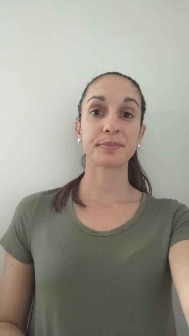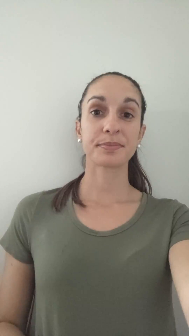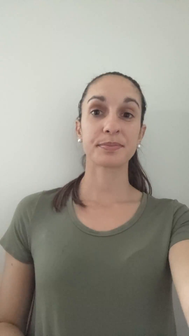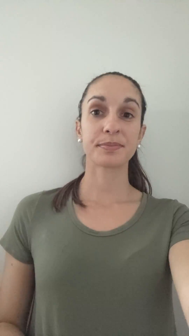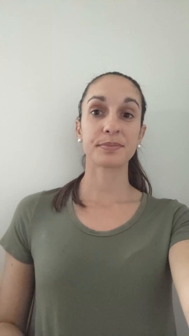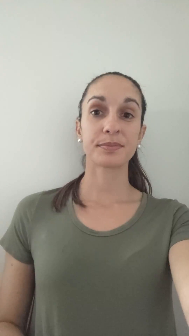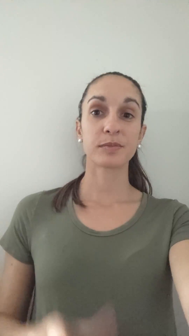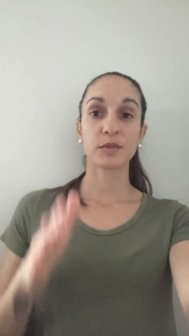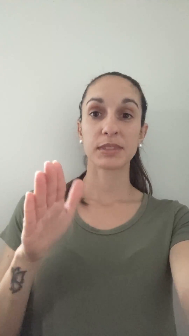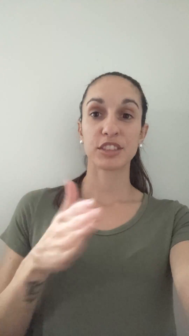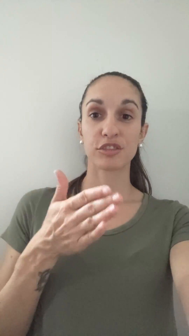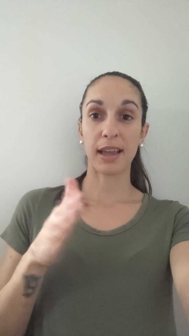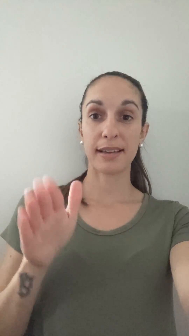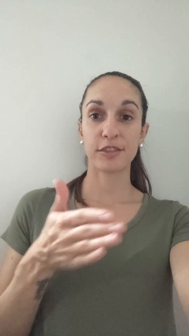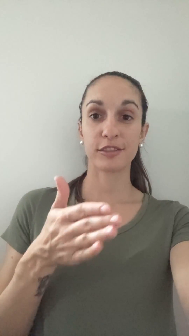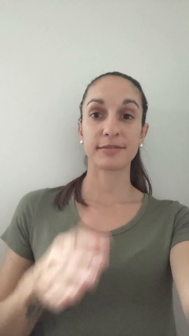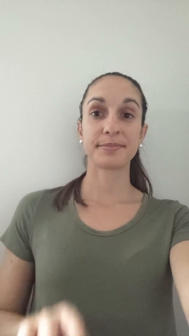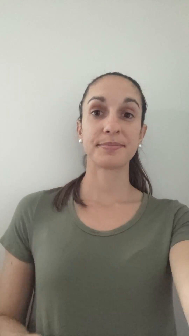share